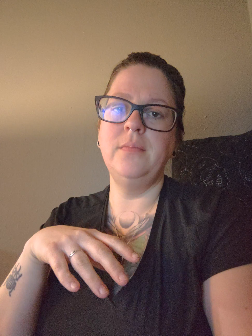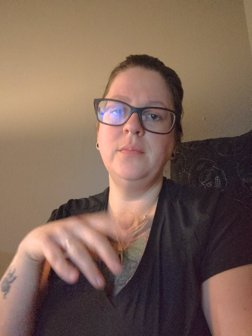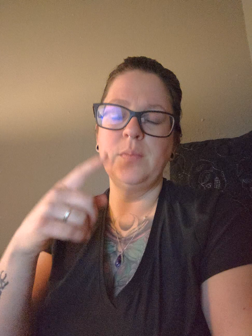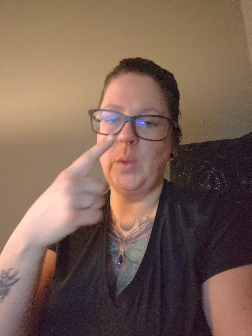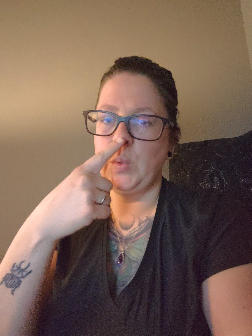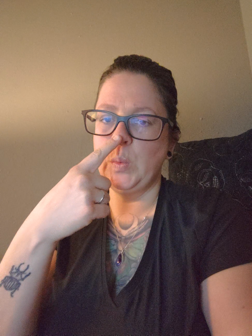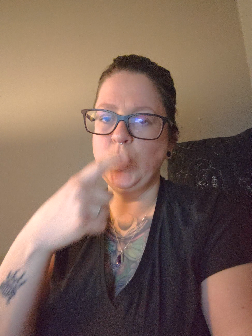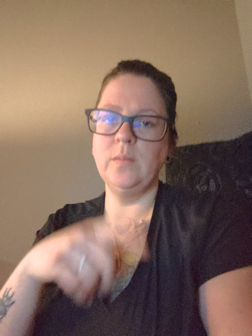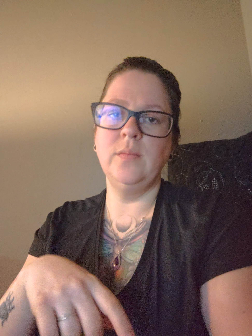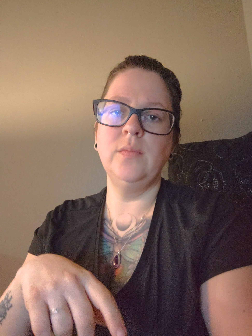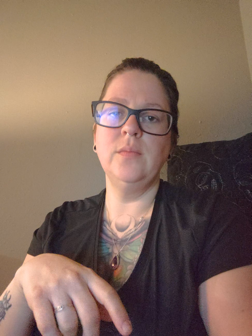nose